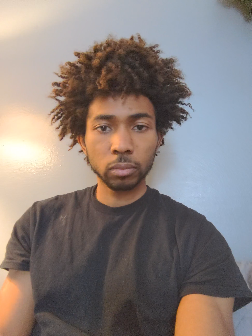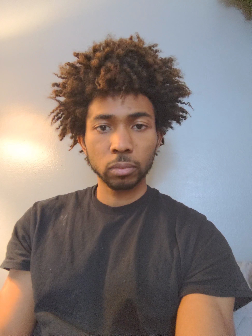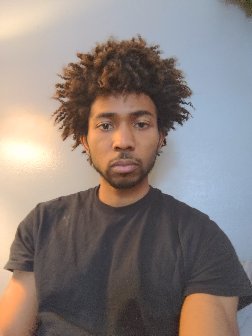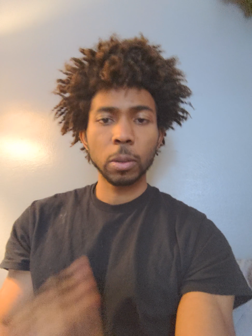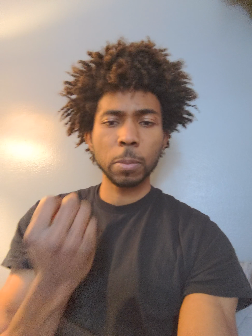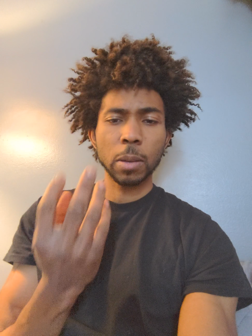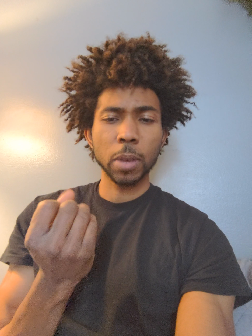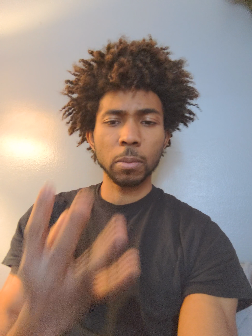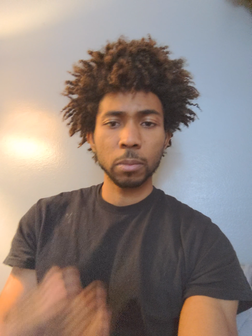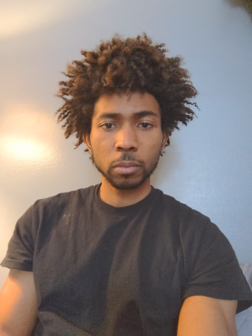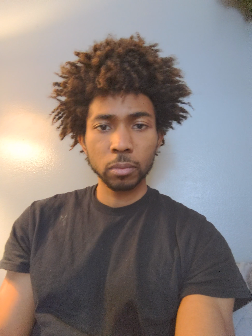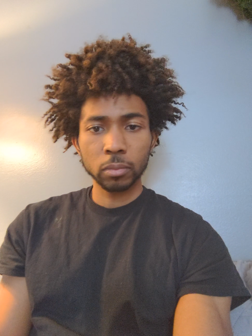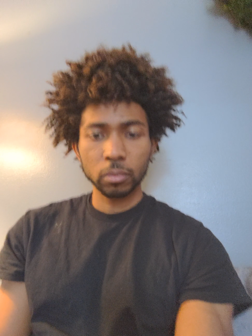many